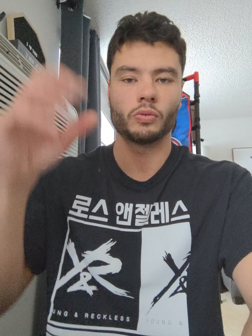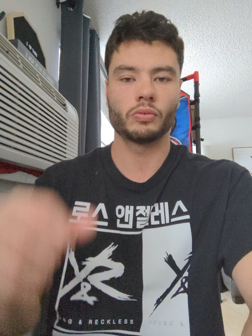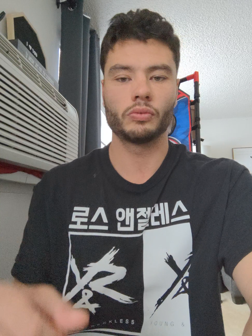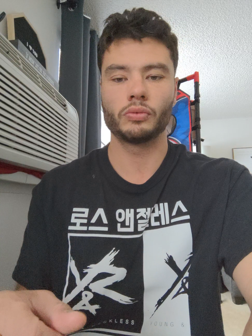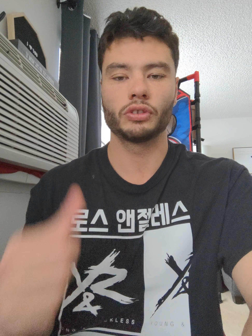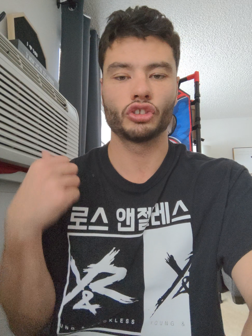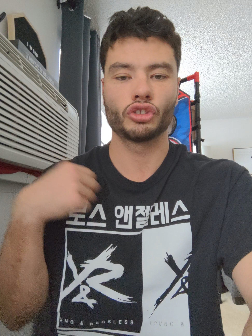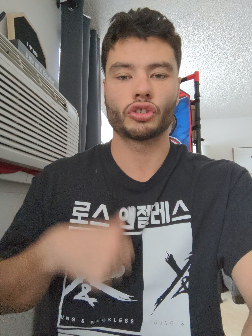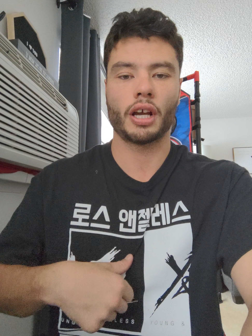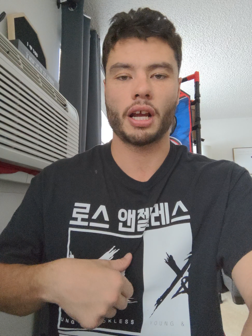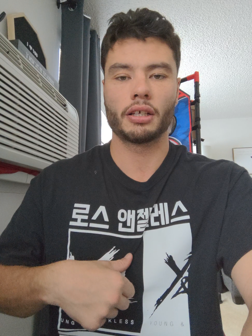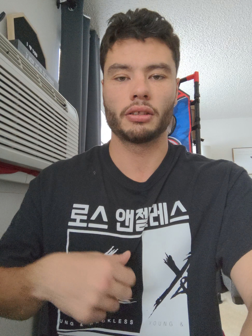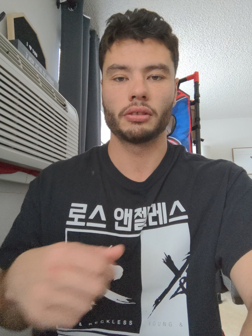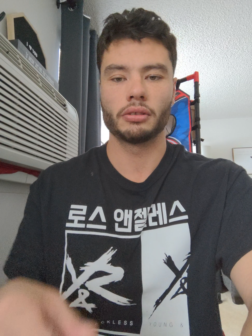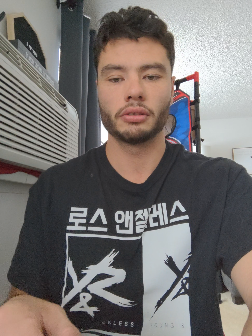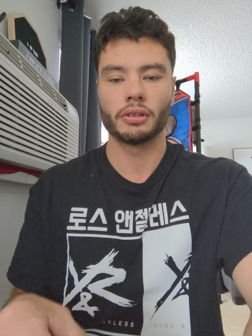jacket